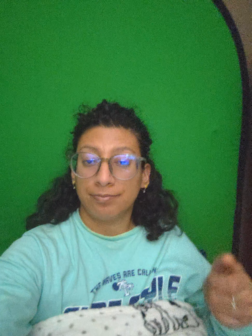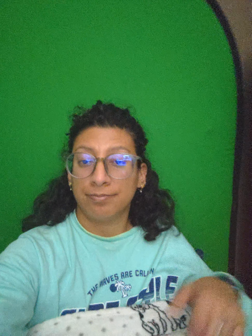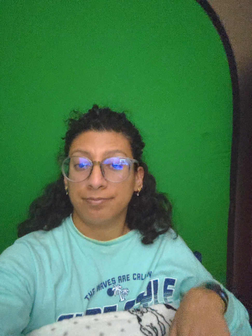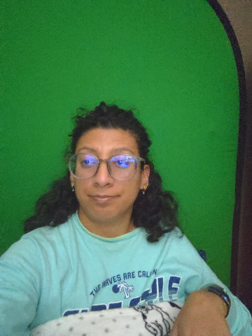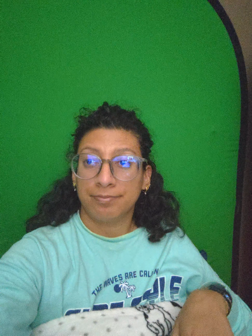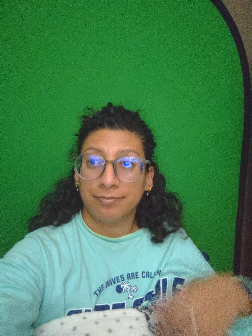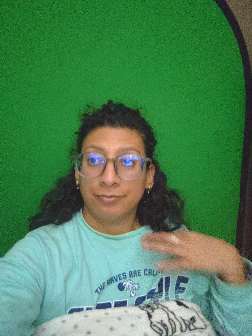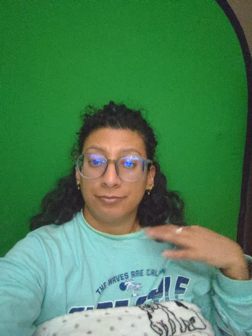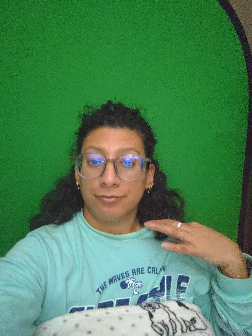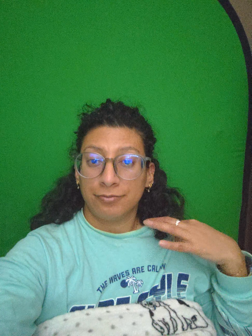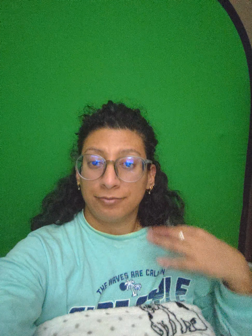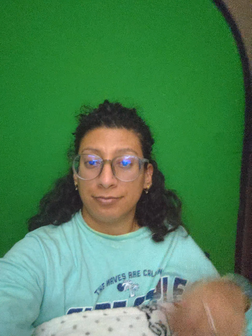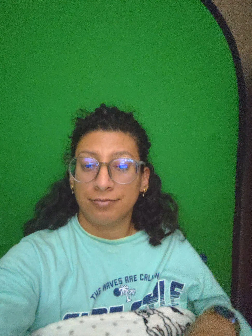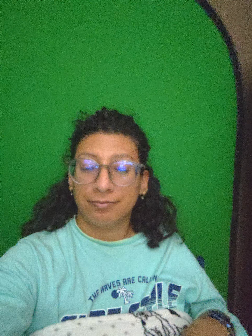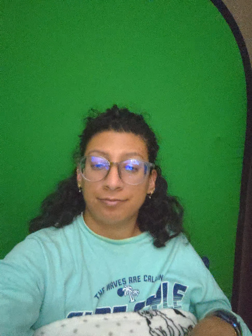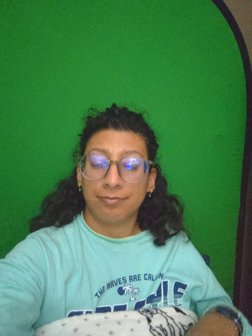shirt